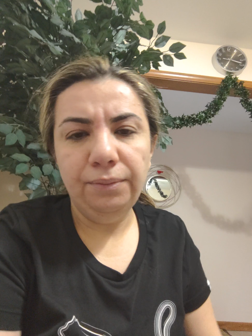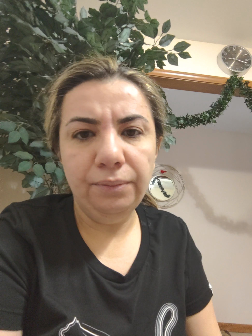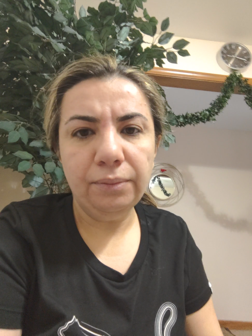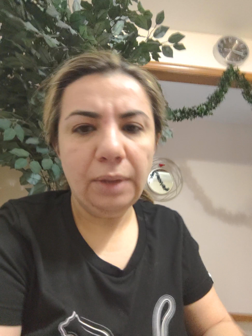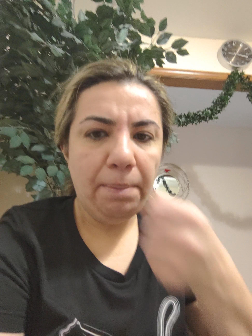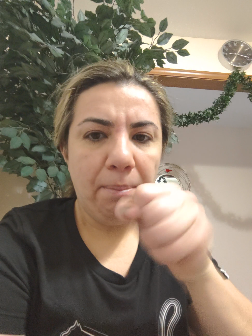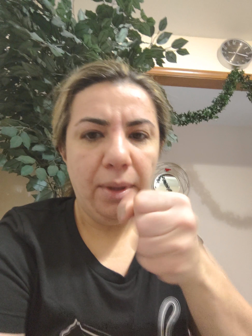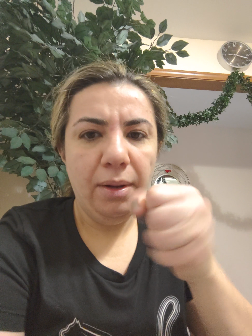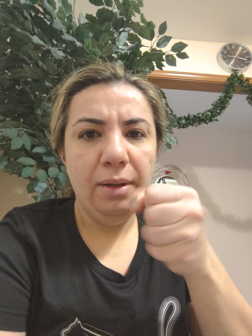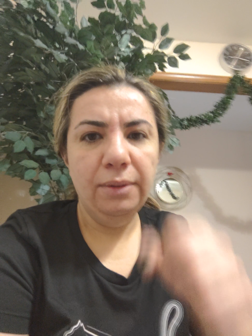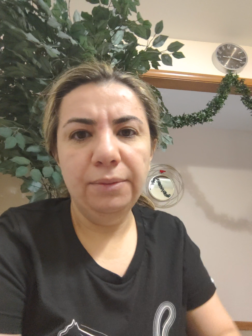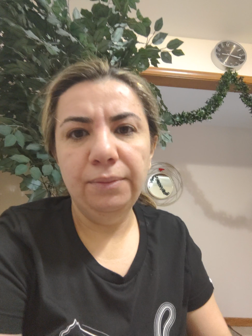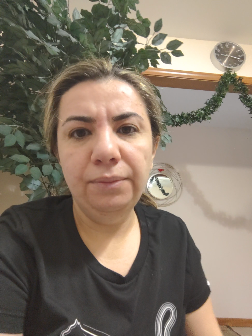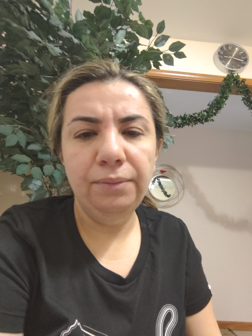make